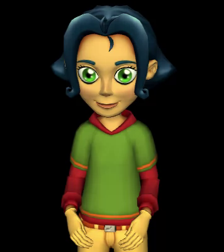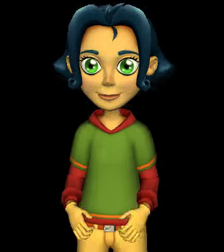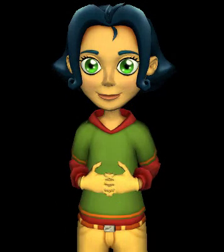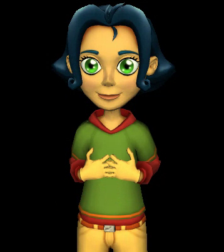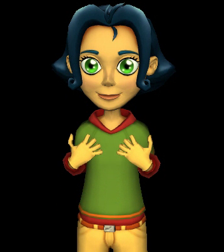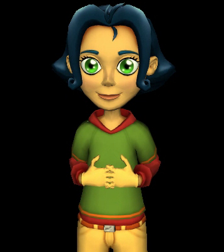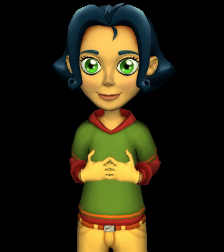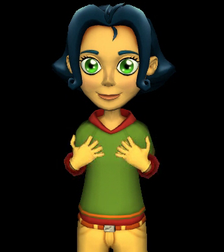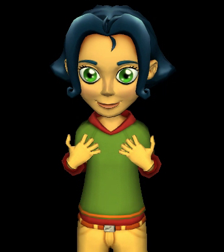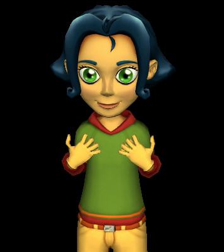غاضب